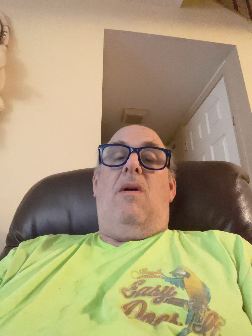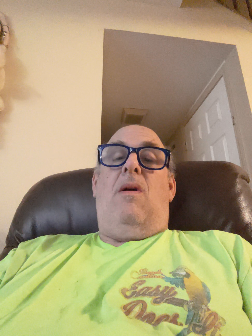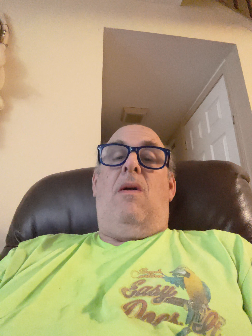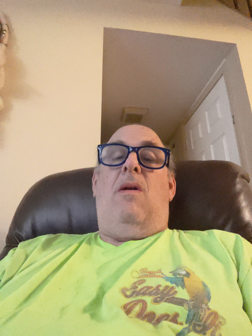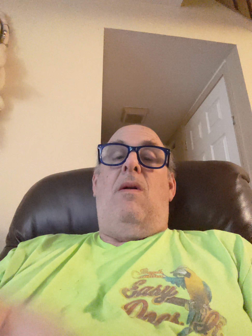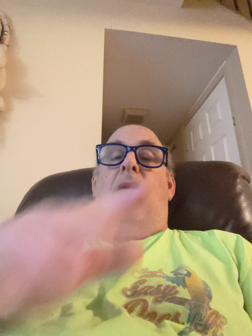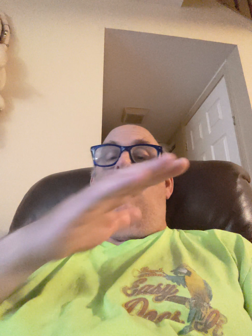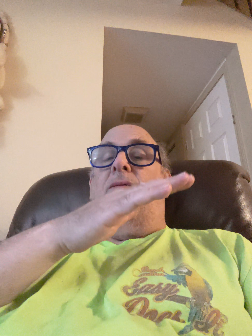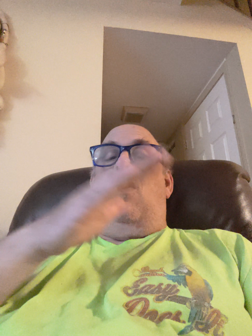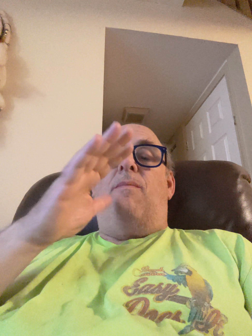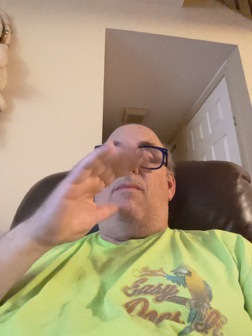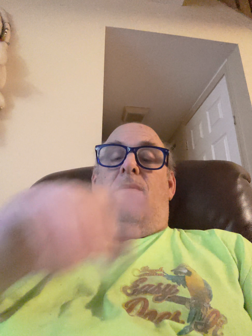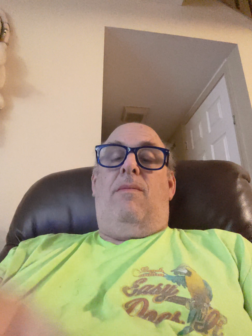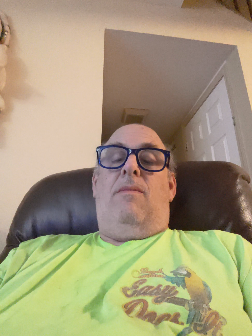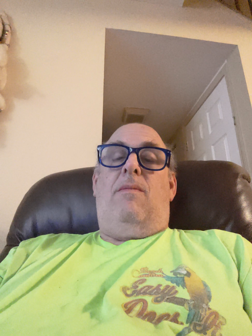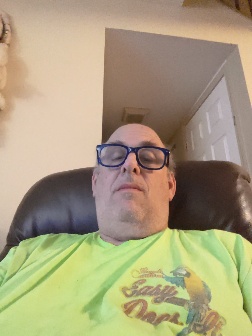farm